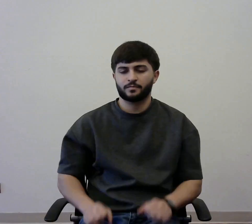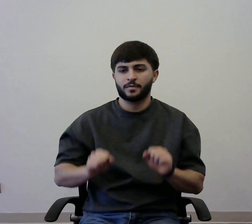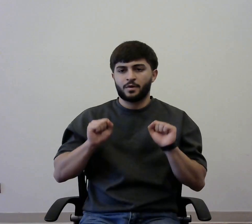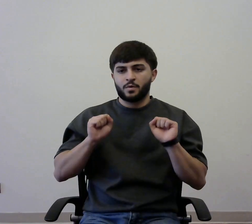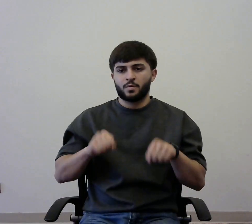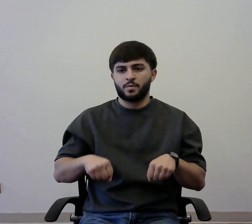olar